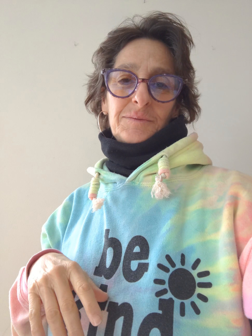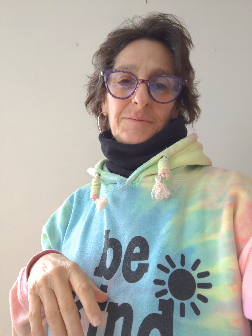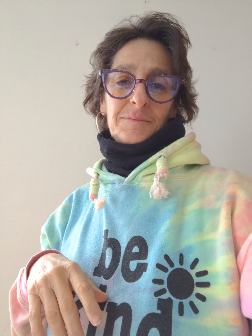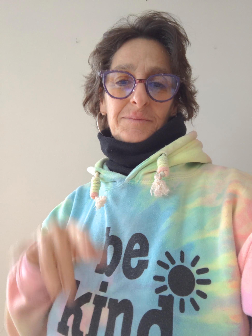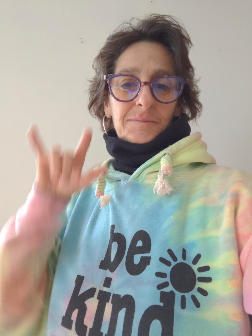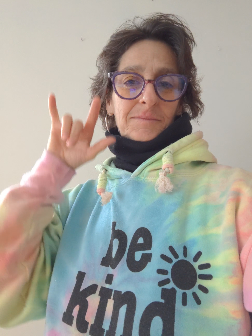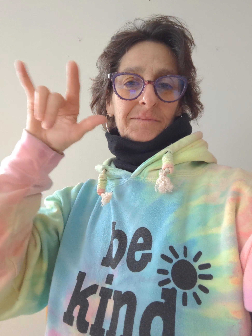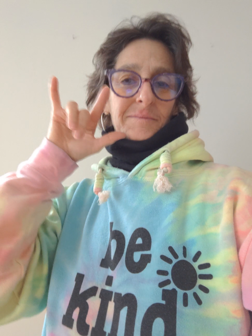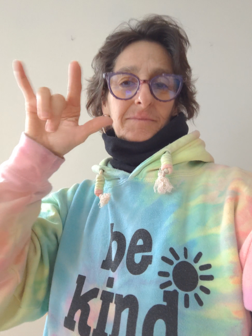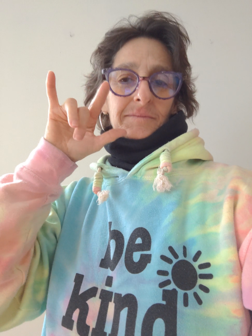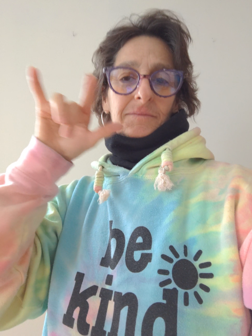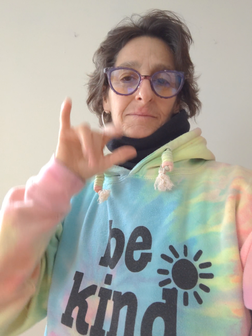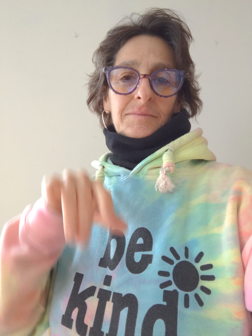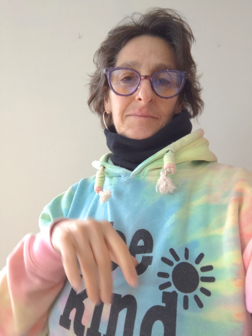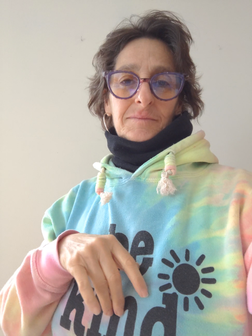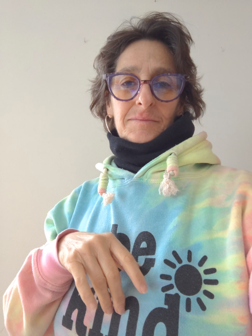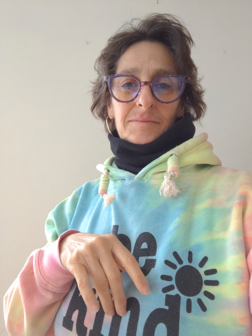airplane